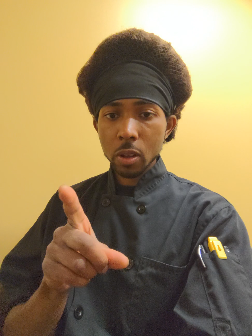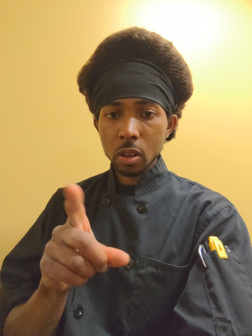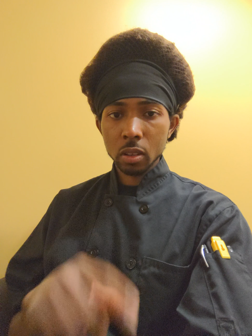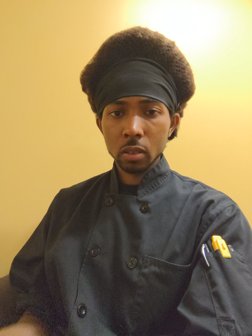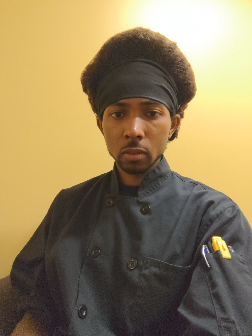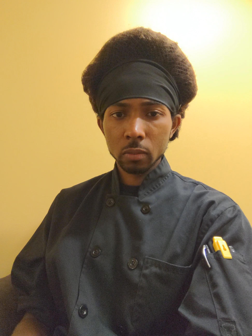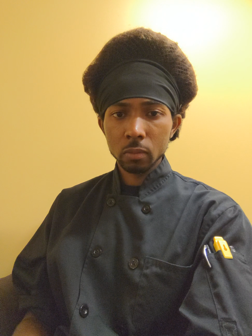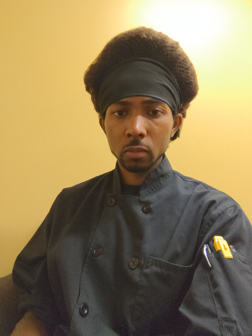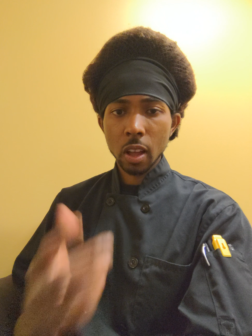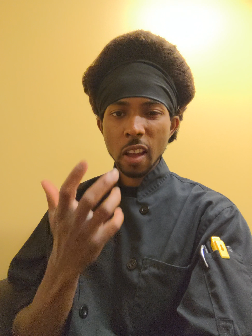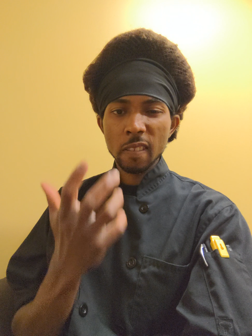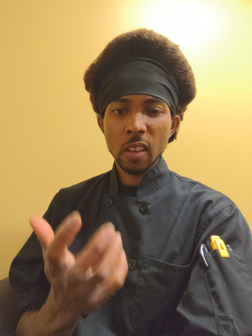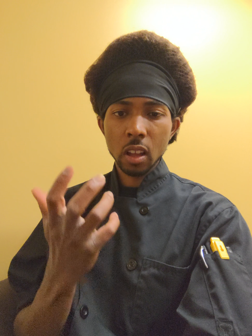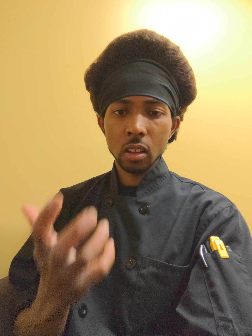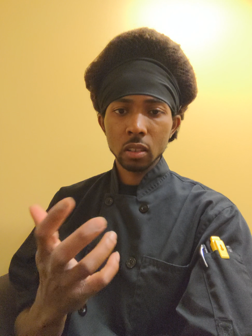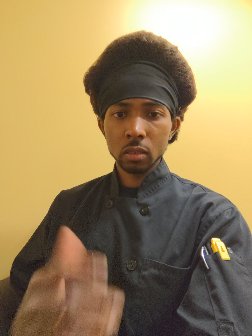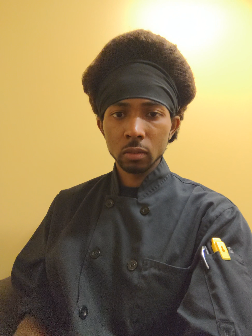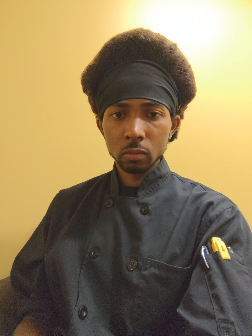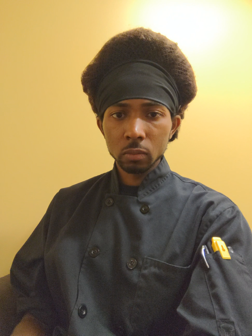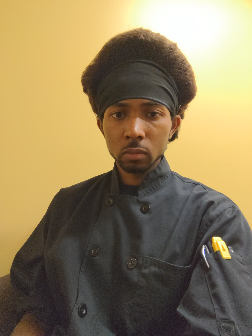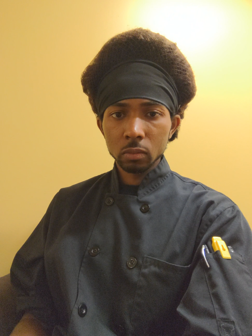heavy